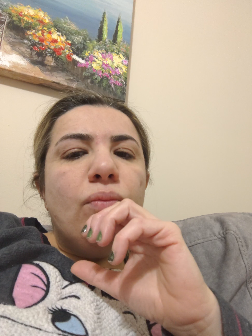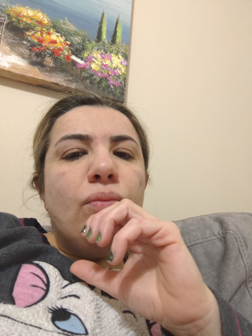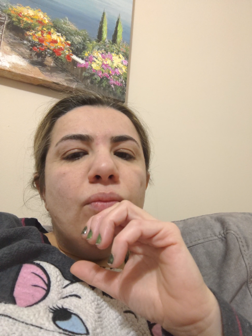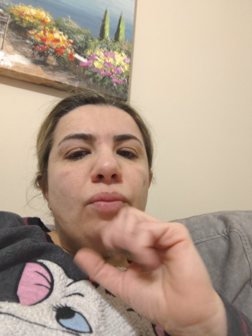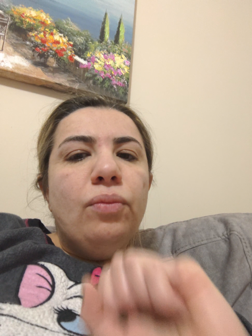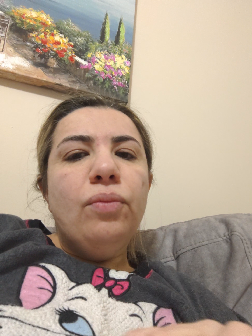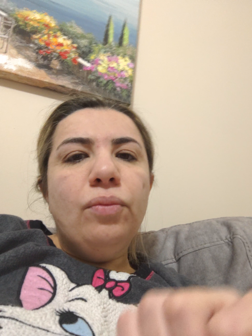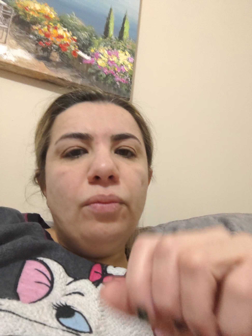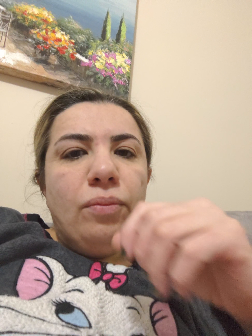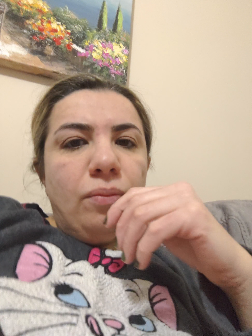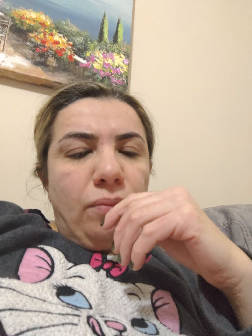old